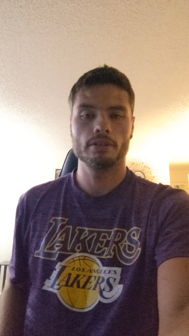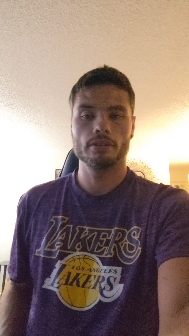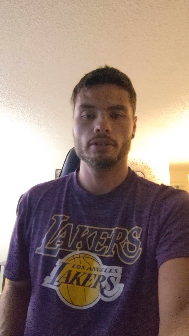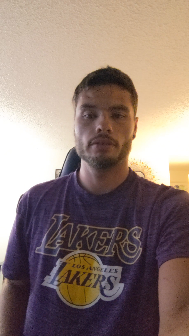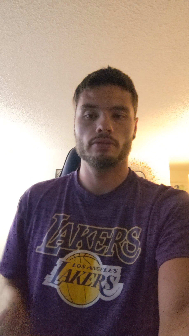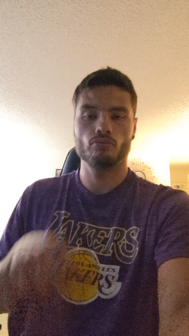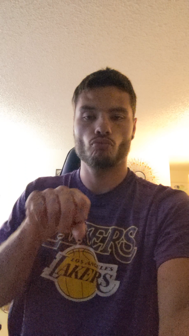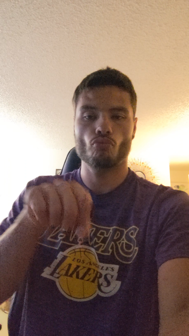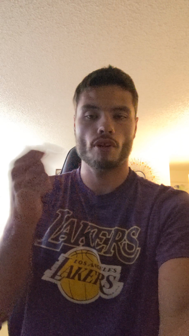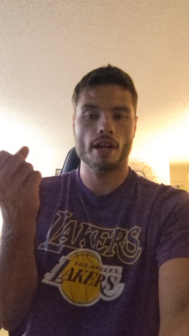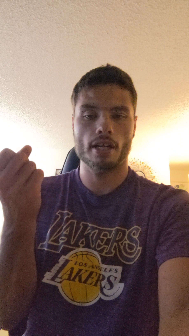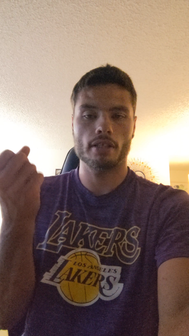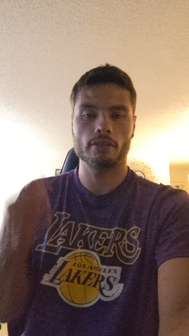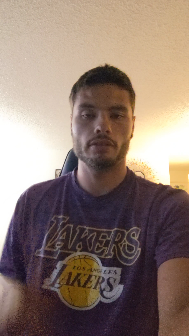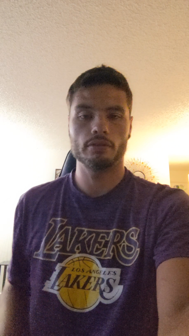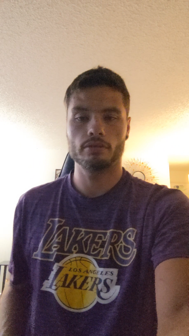break